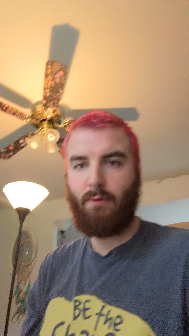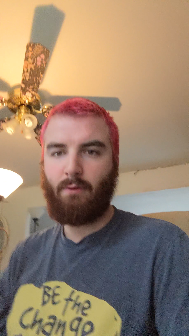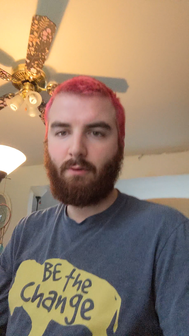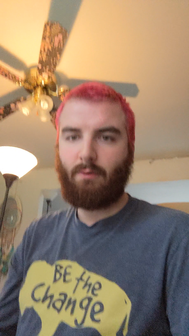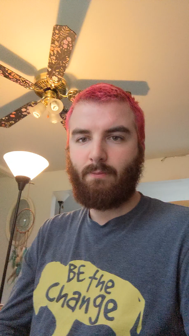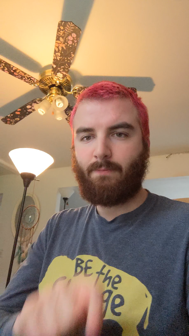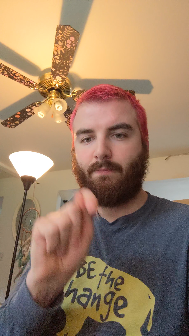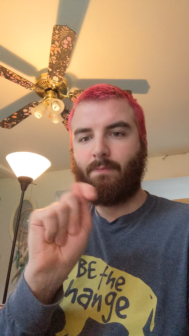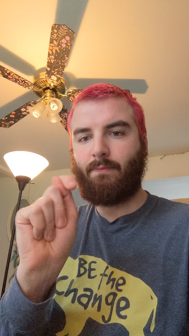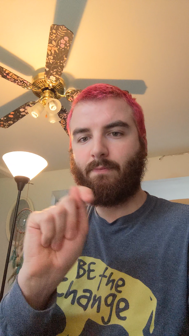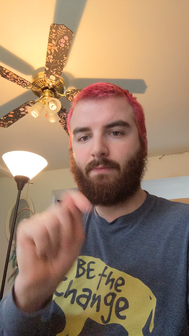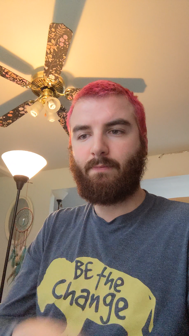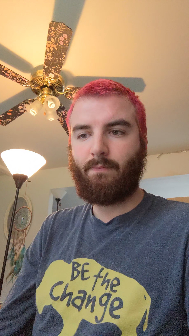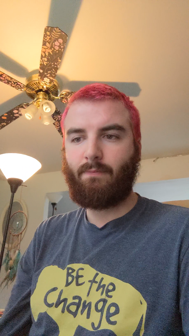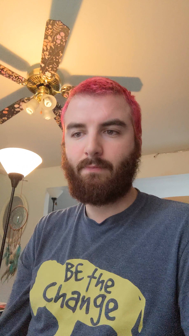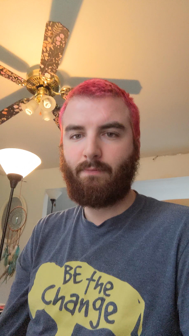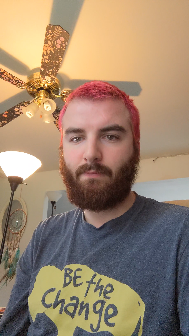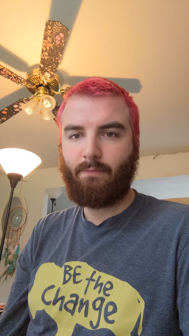bathroom